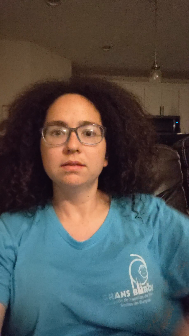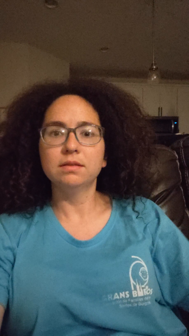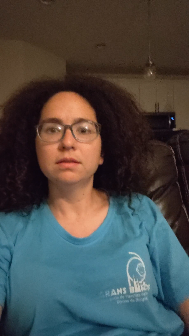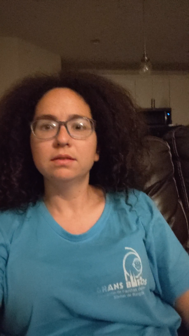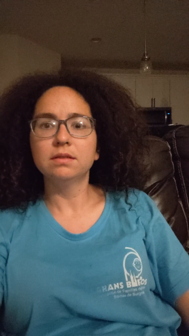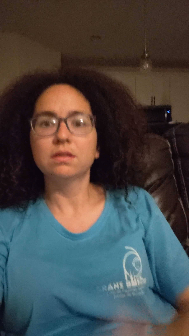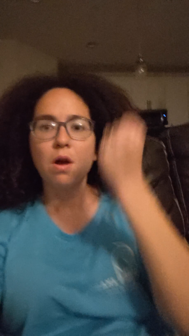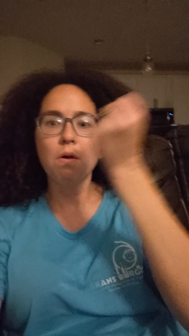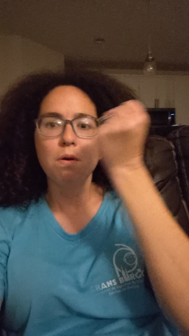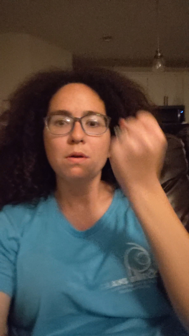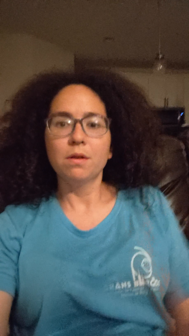hold